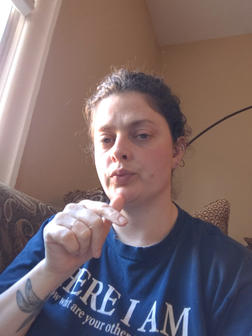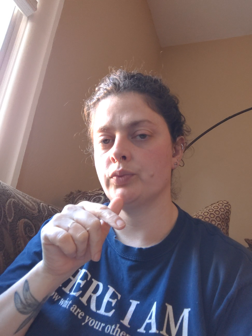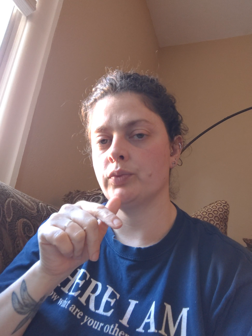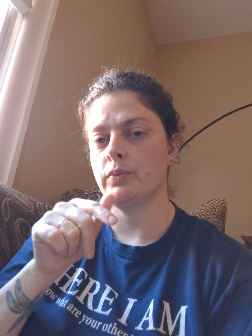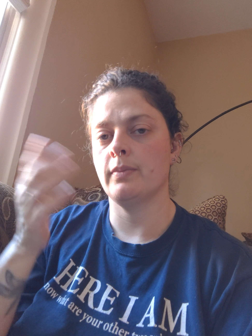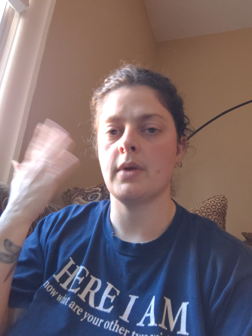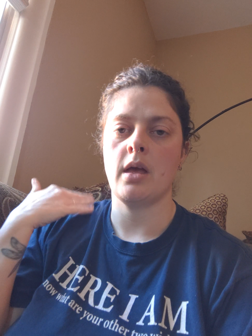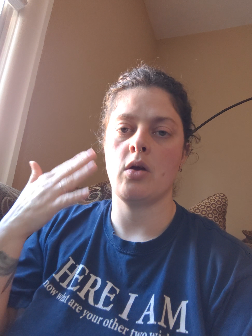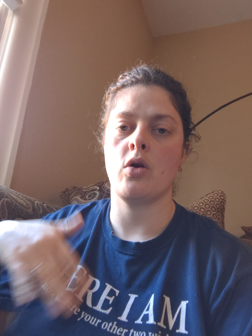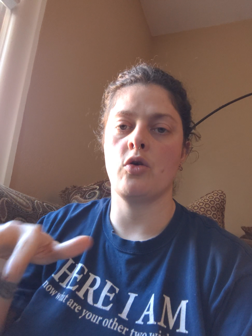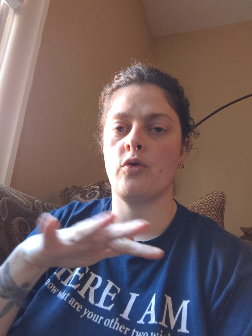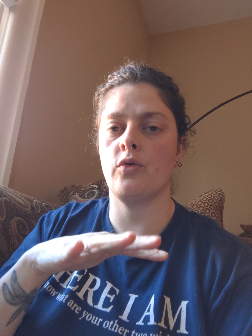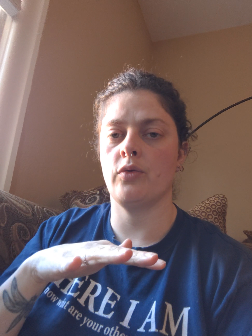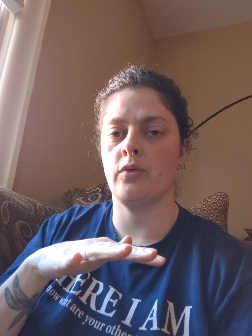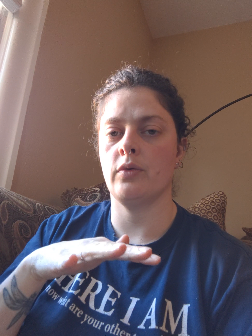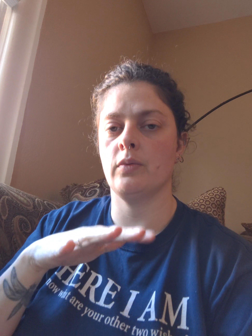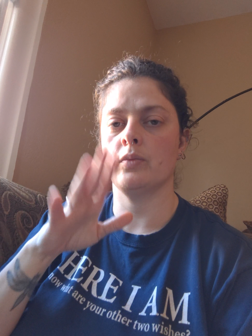backyard